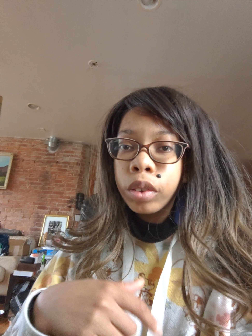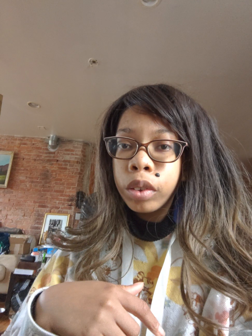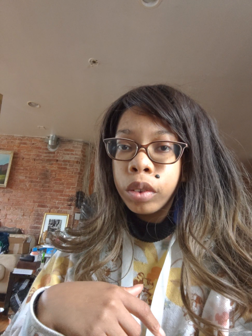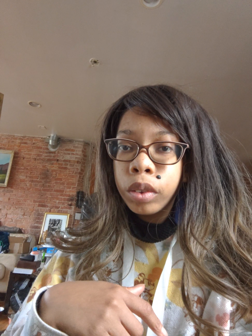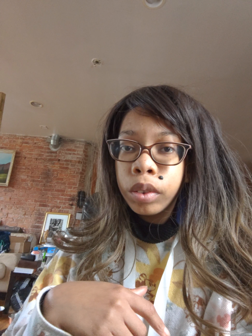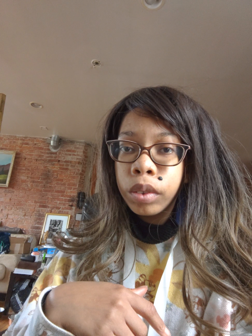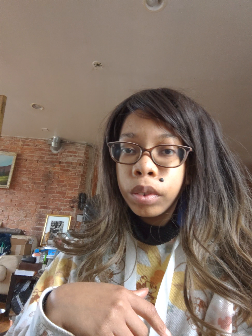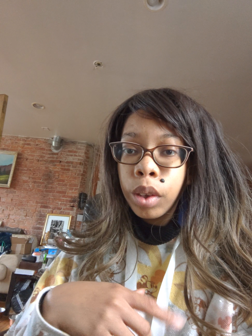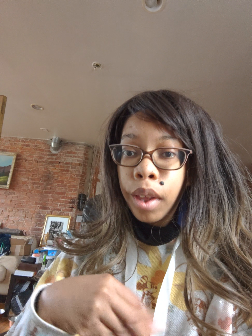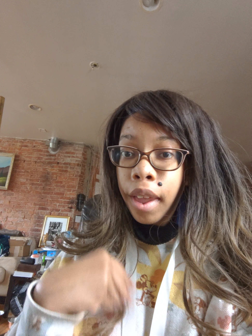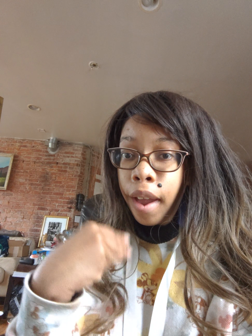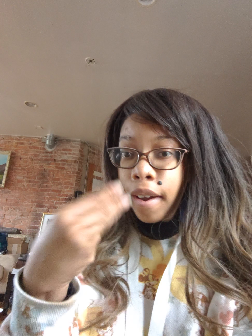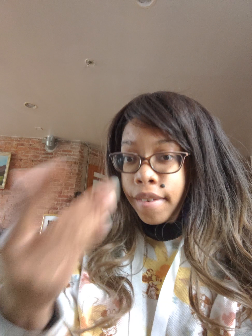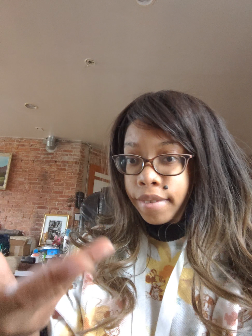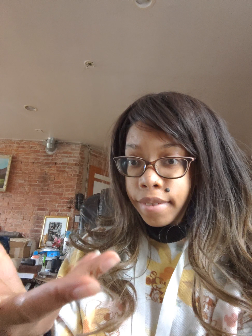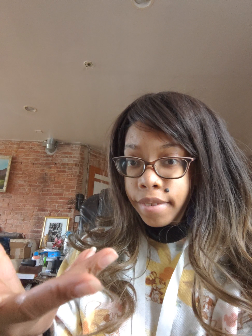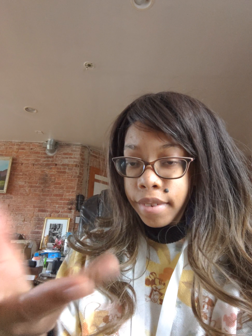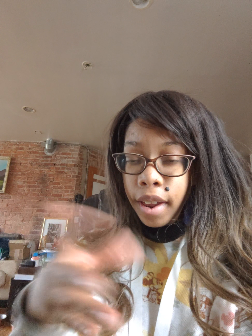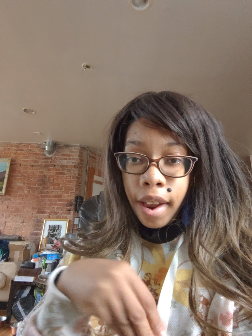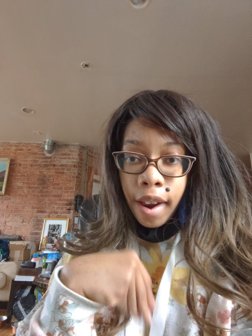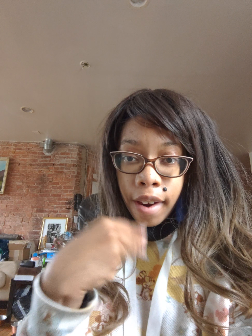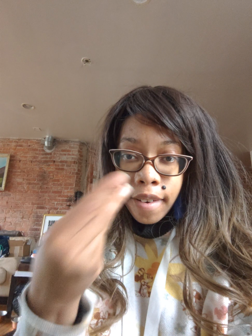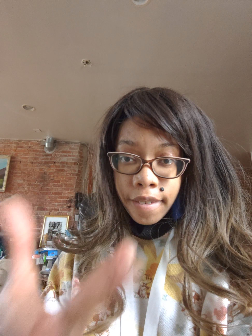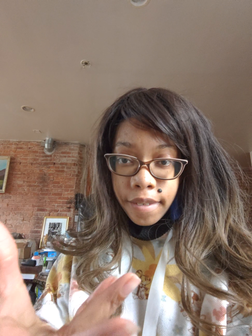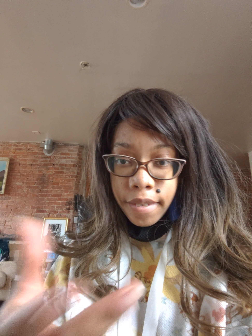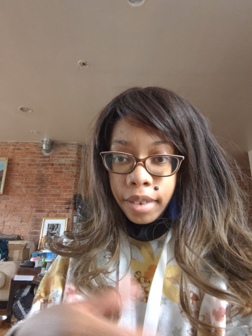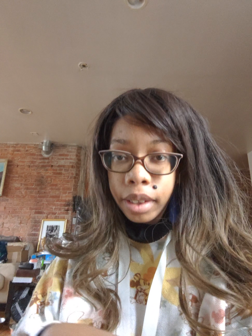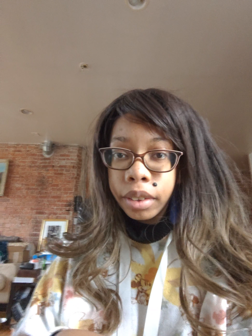give